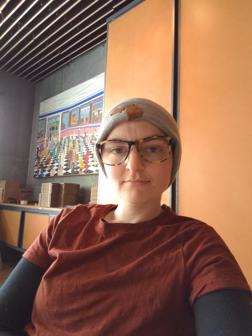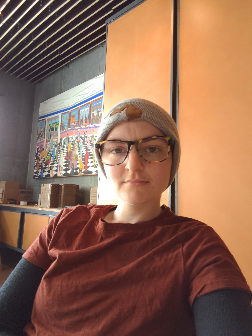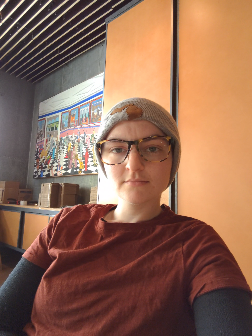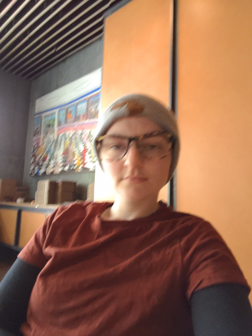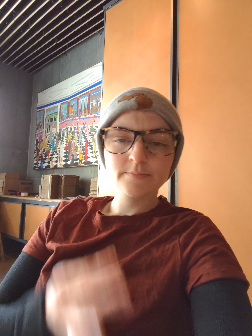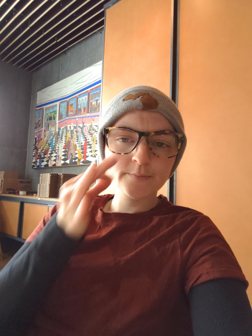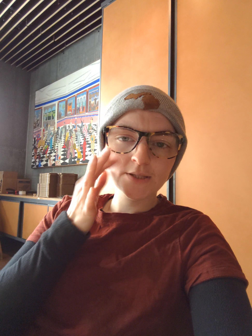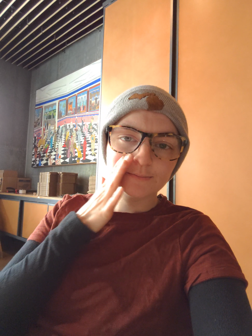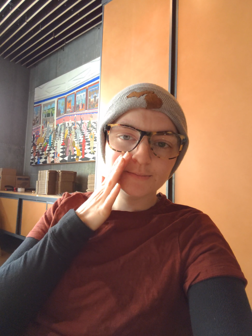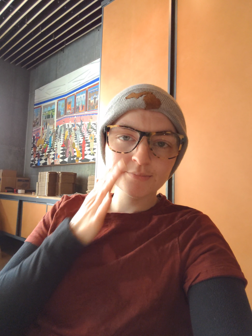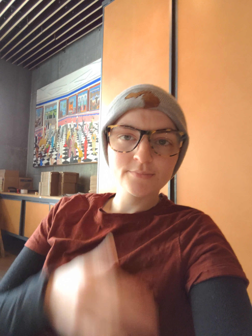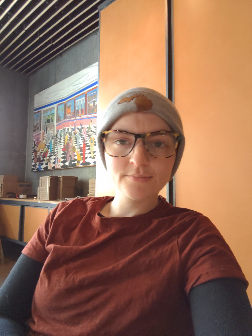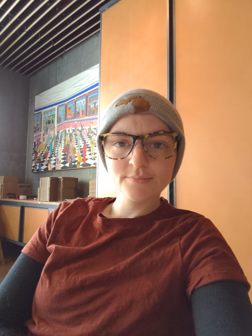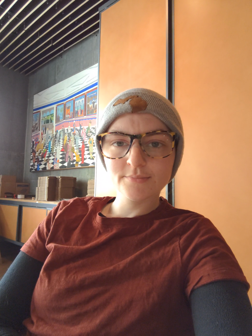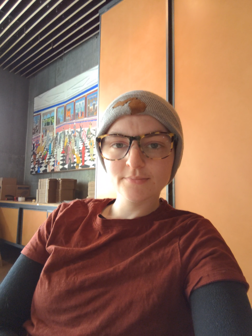bee